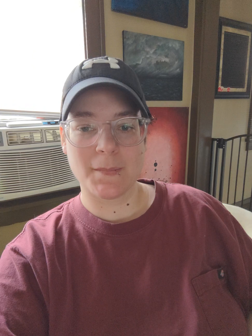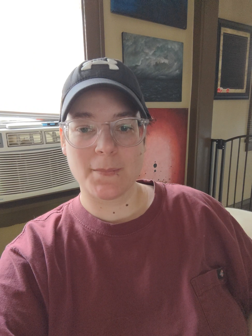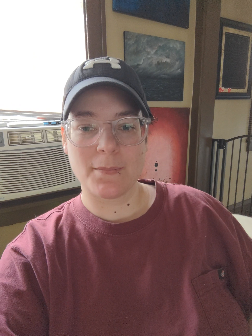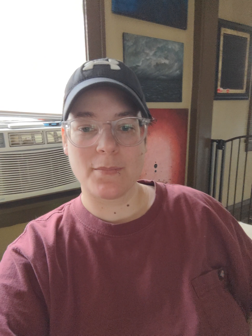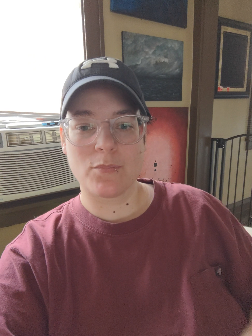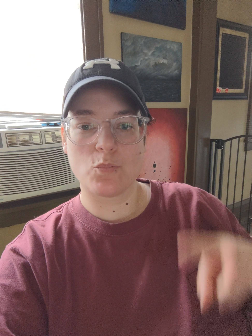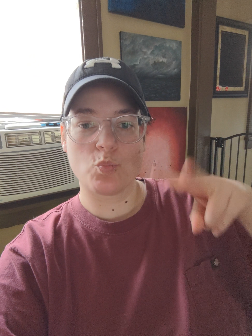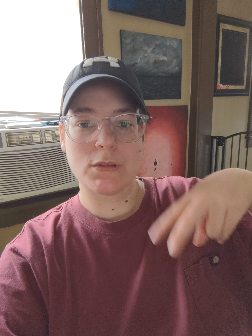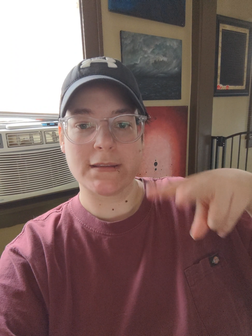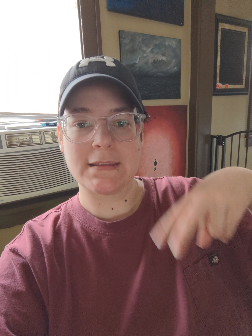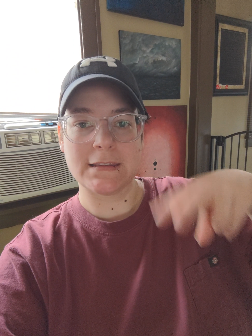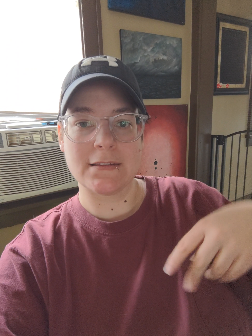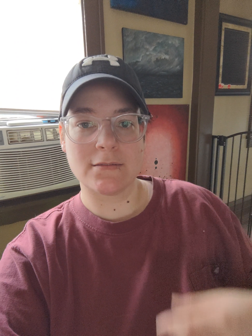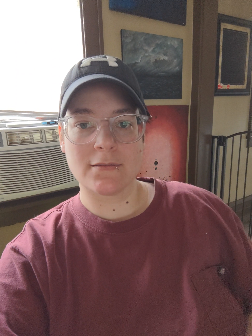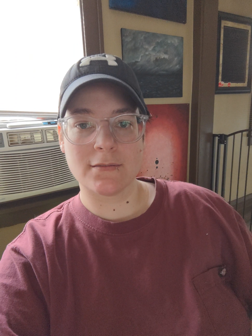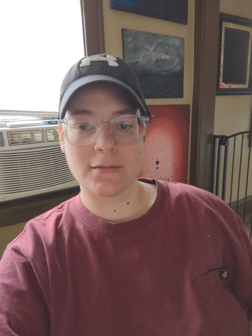read